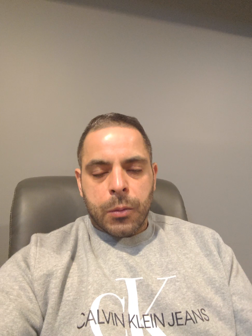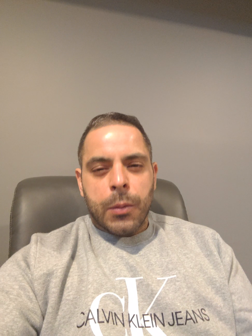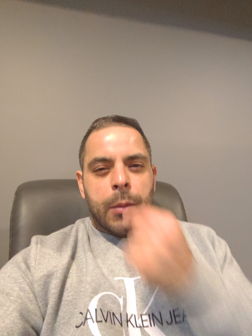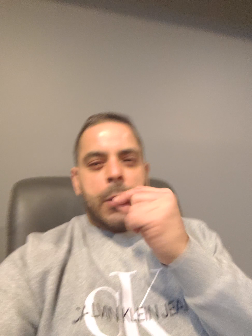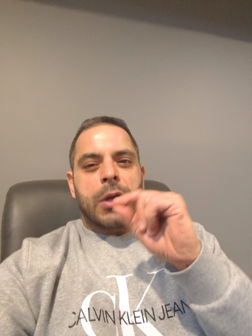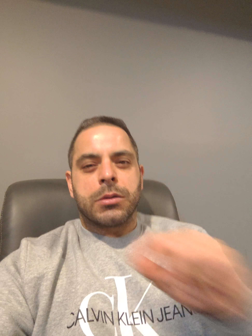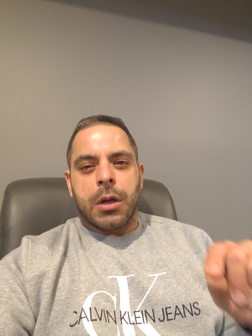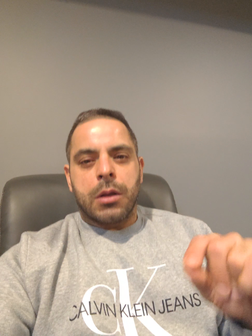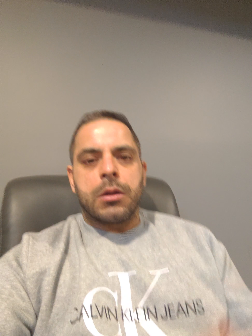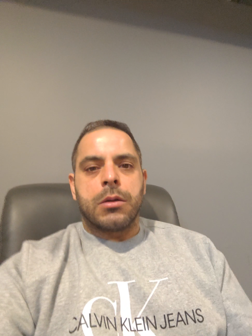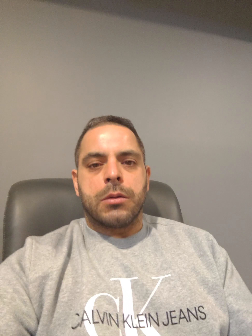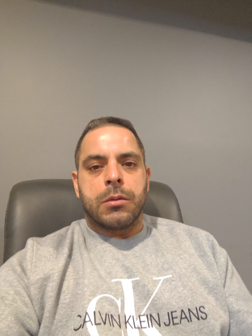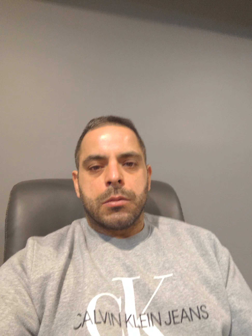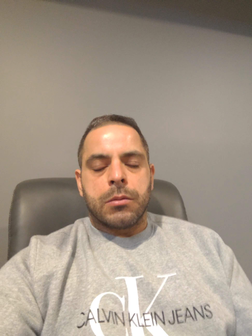pen